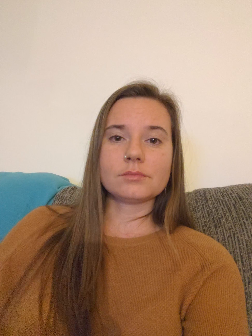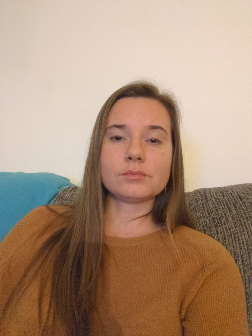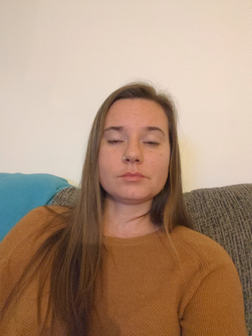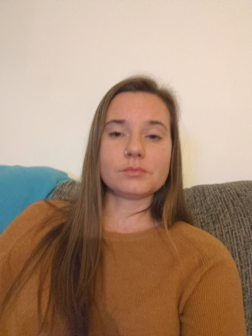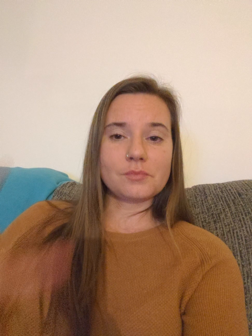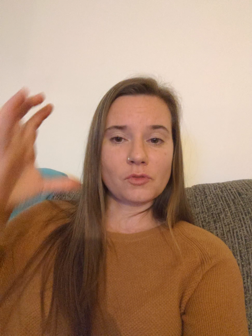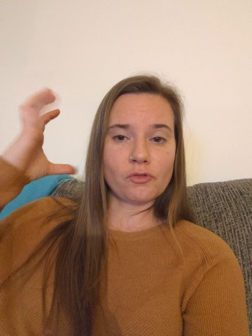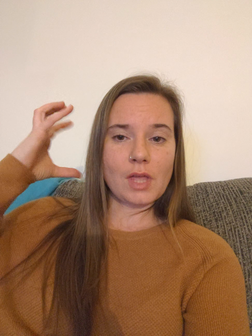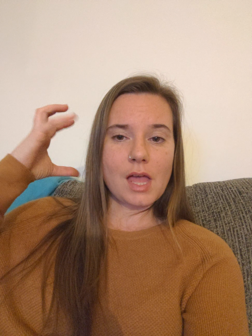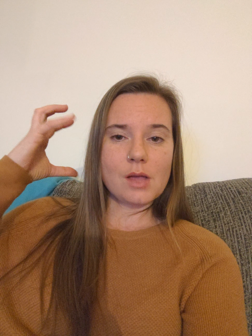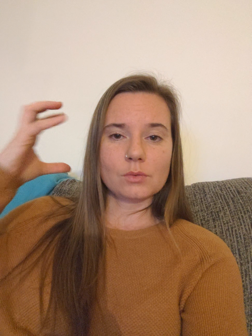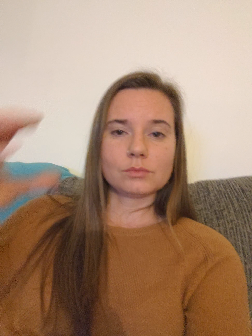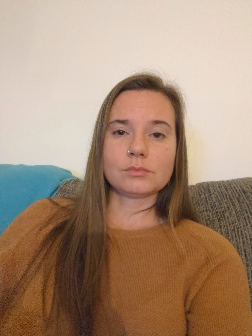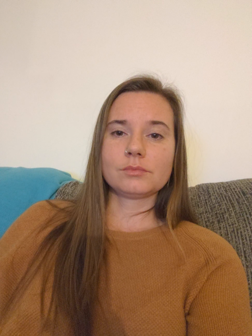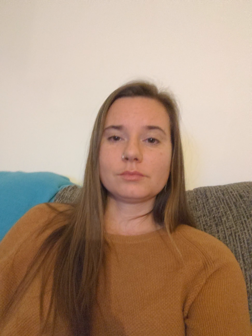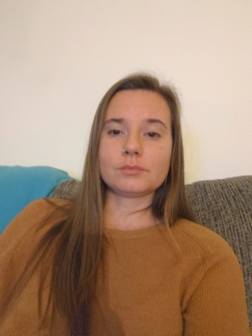radio